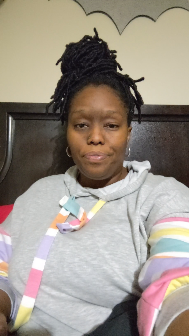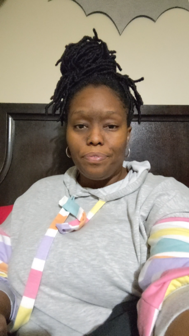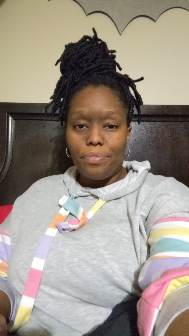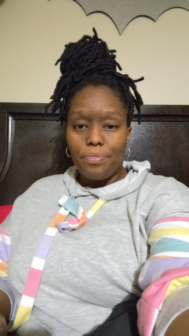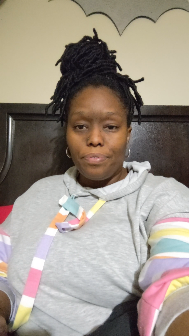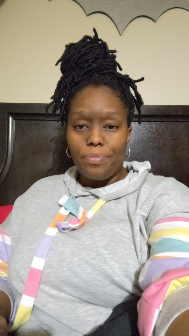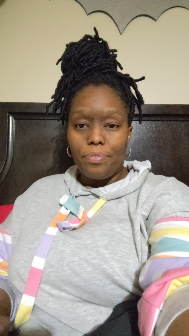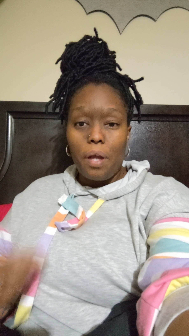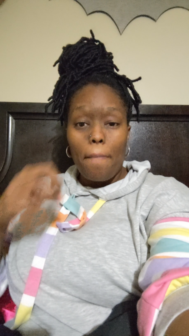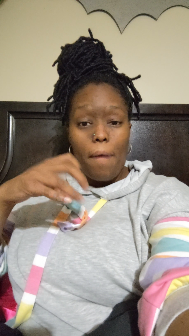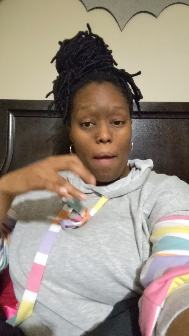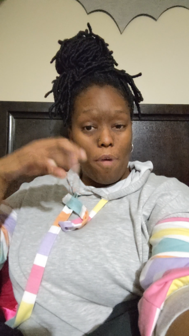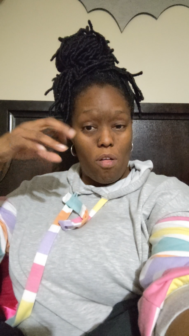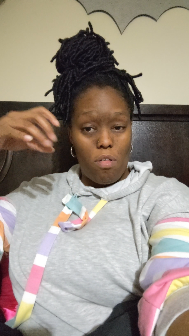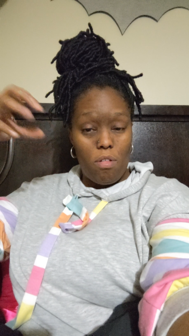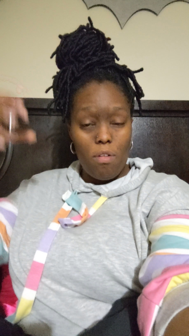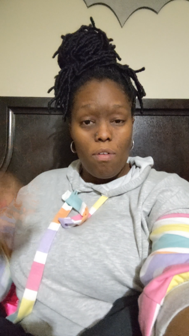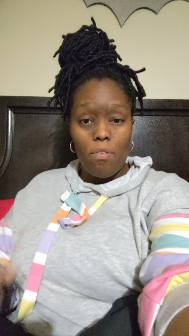bubbles